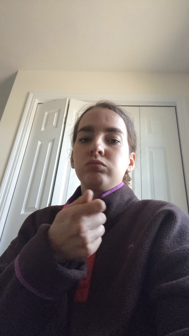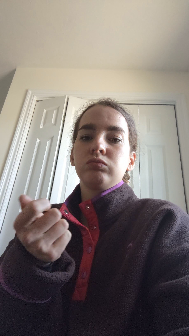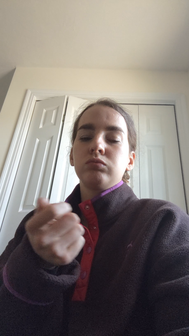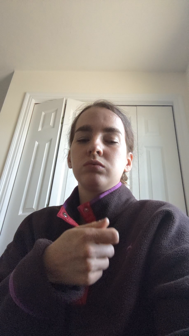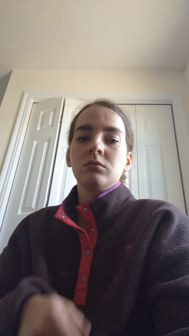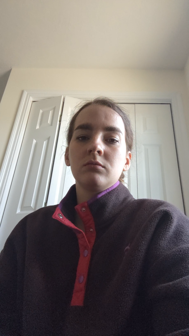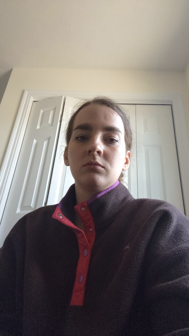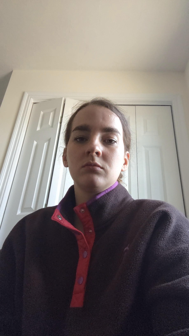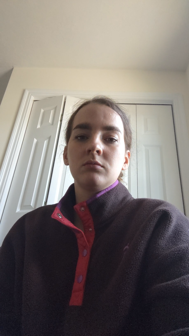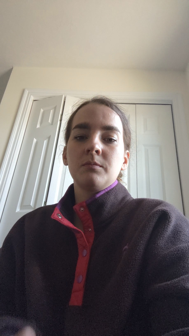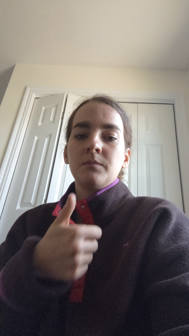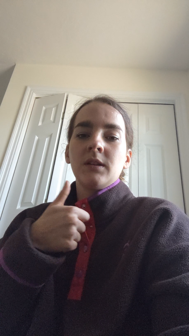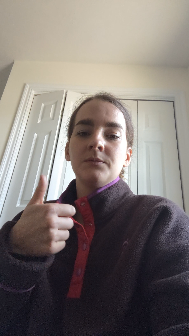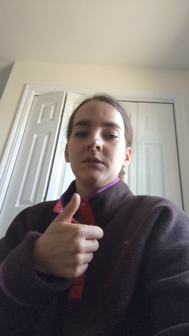basement